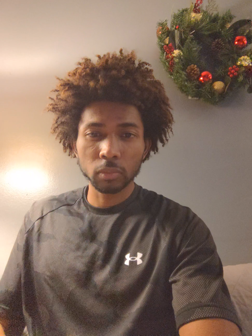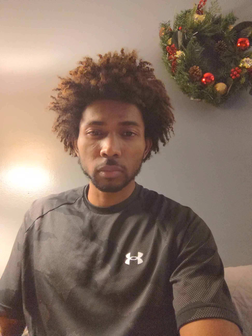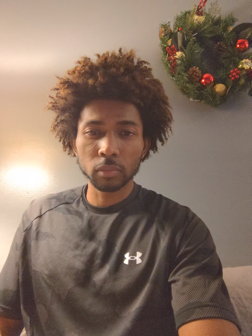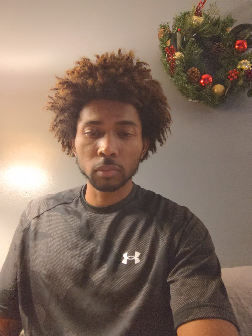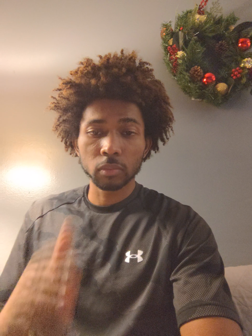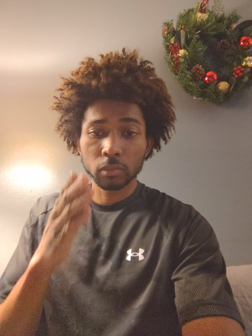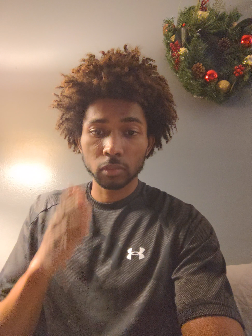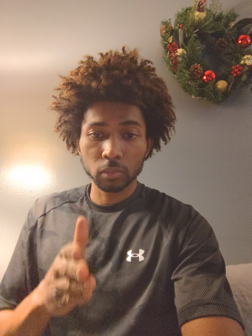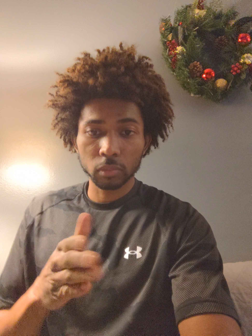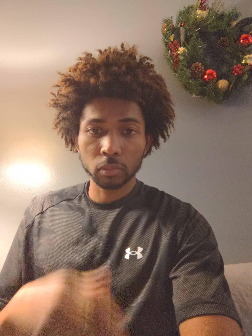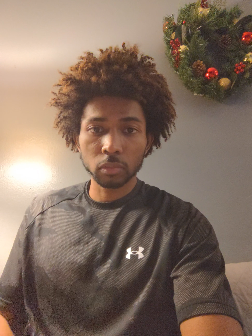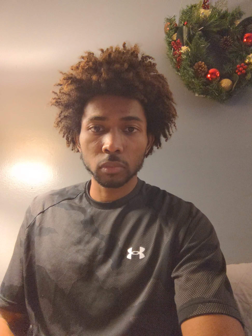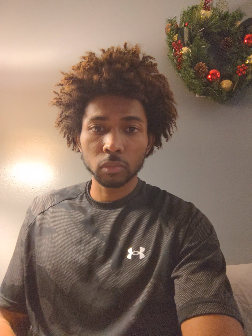person